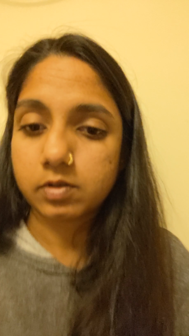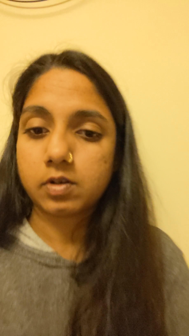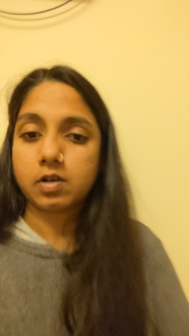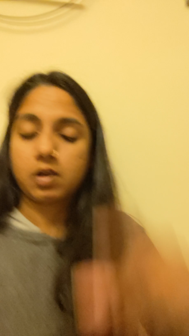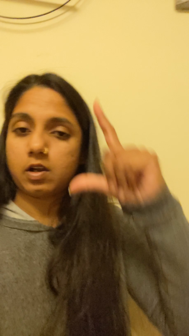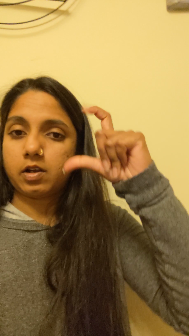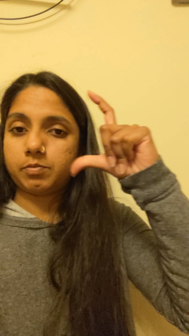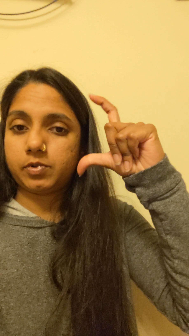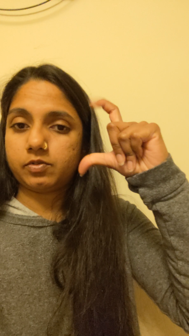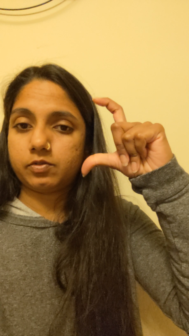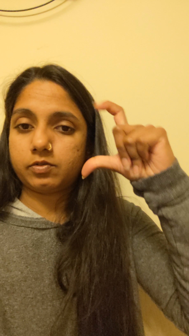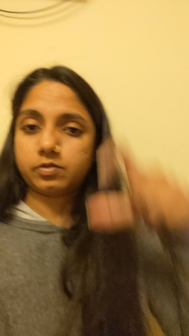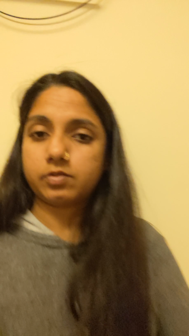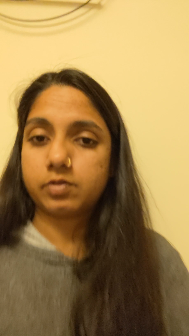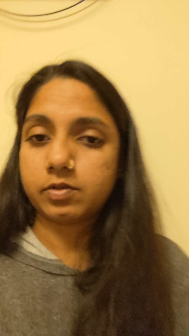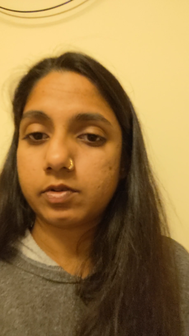camera